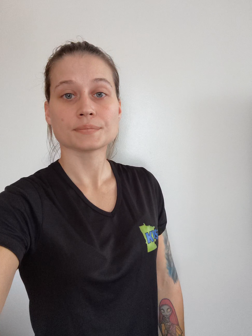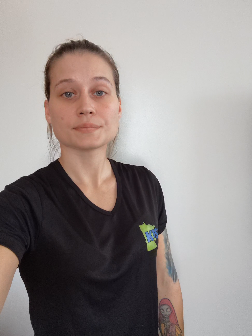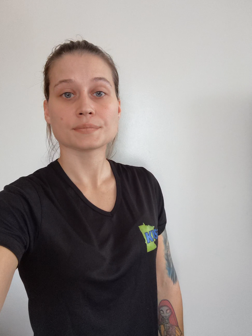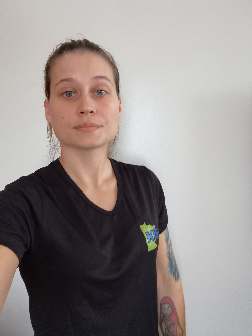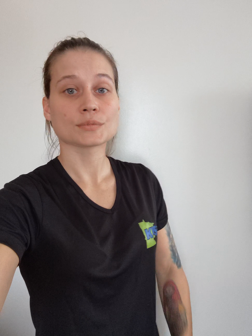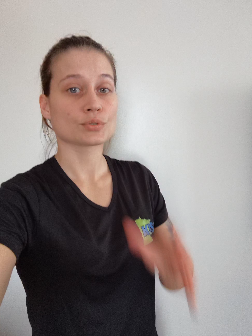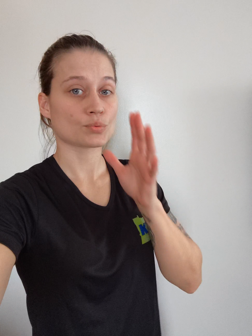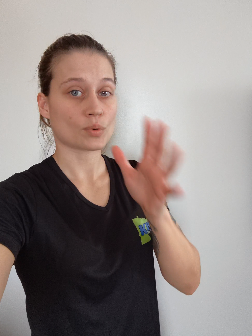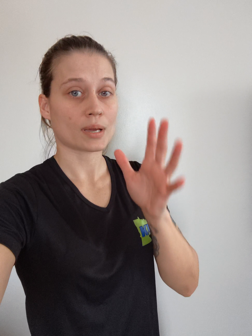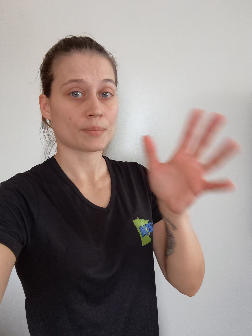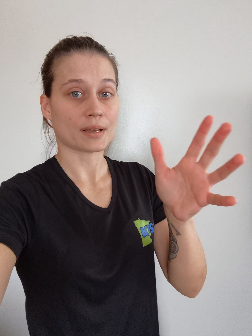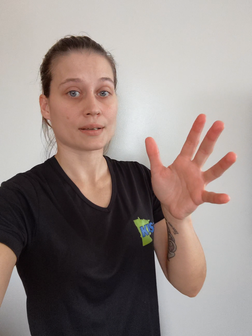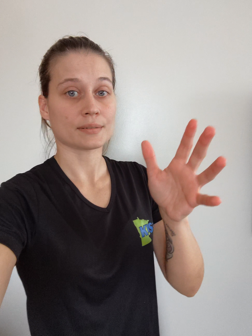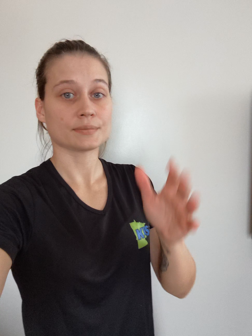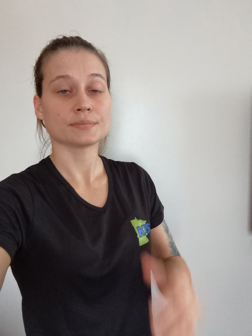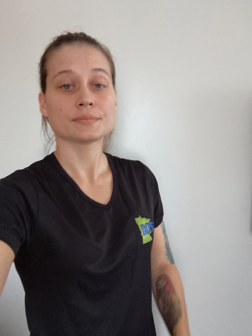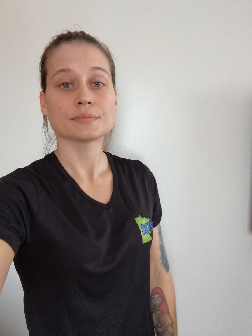grandma